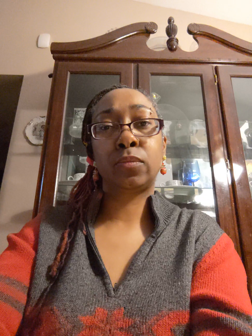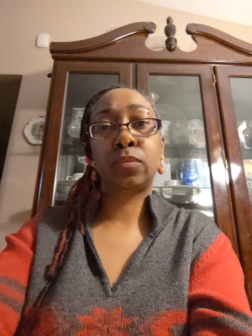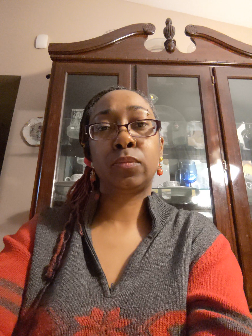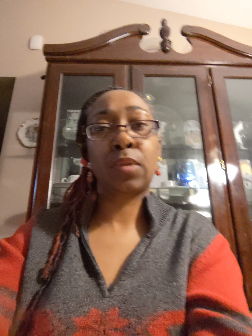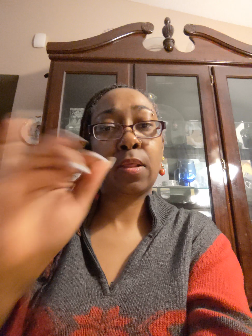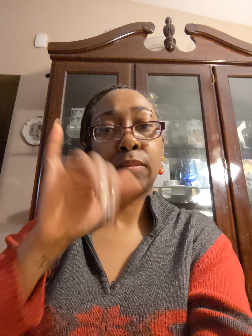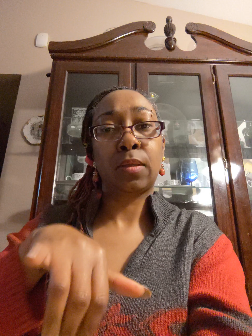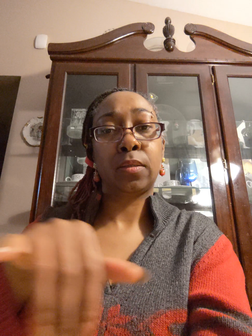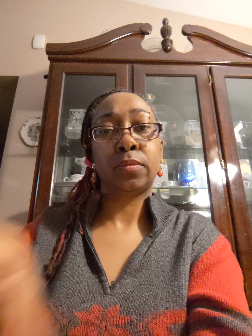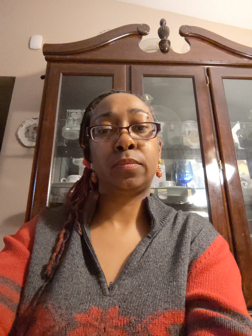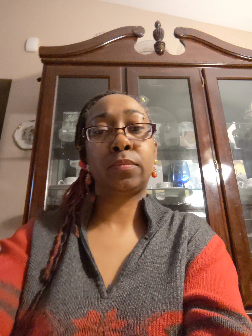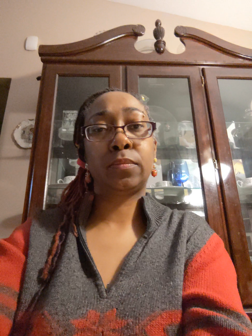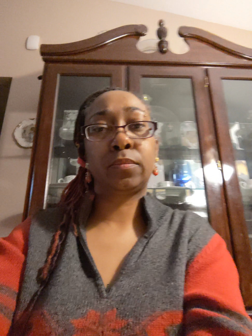that